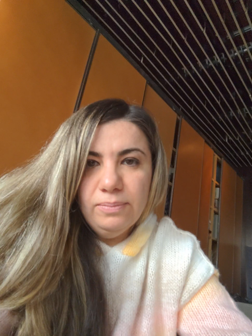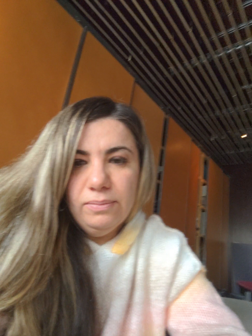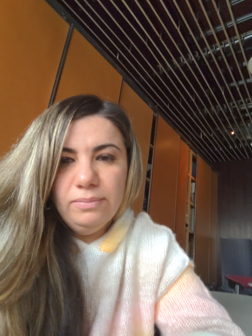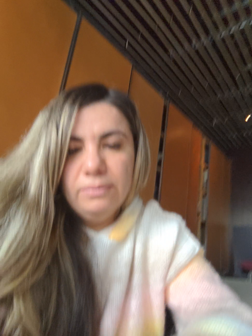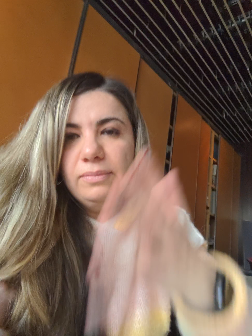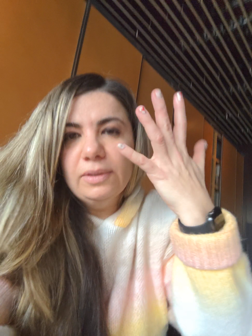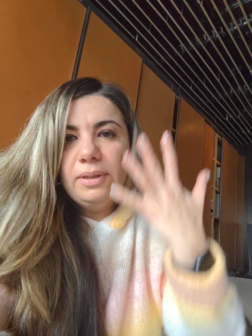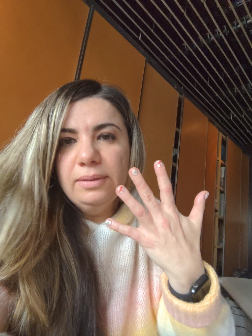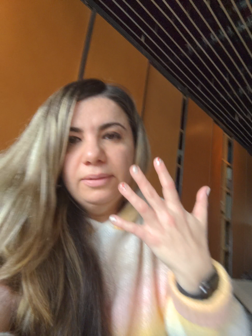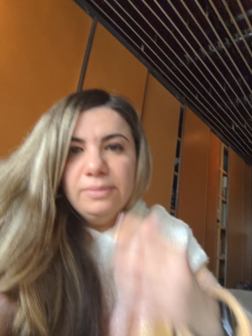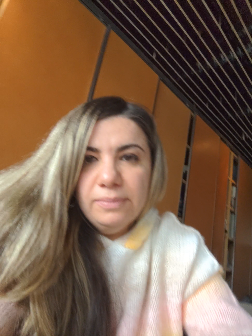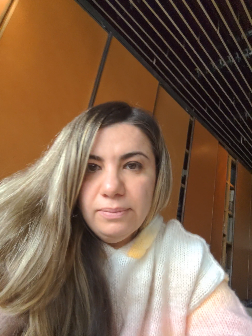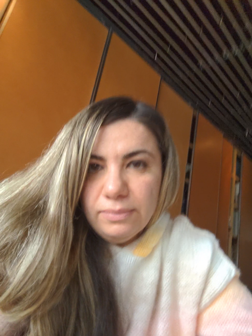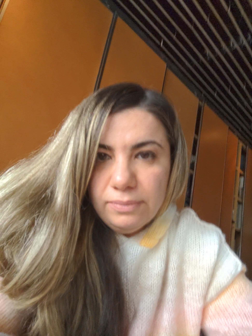sad